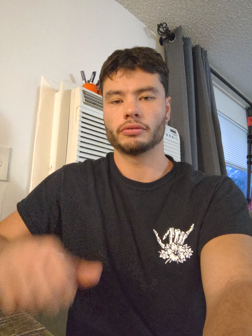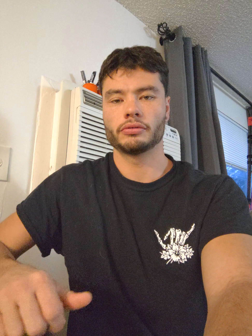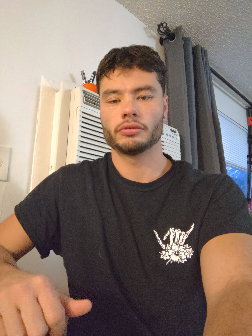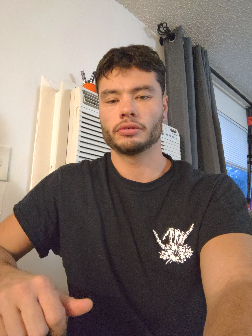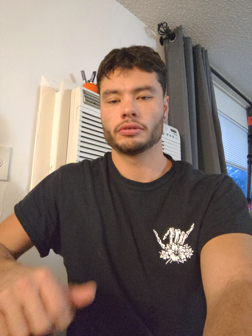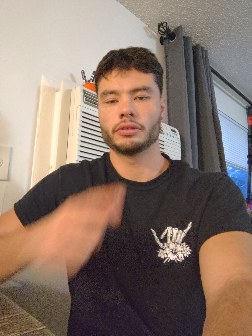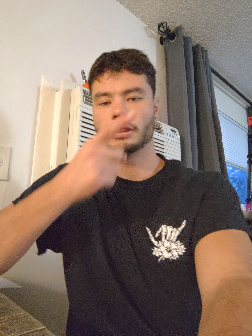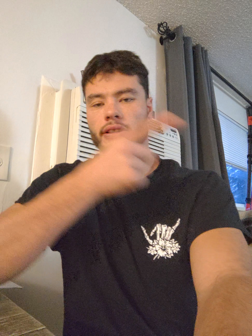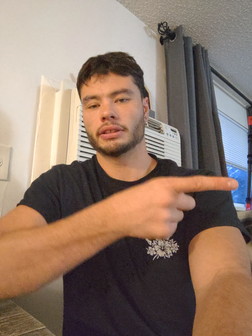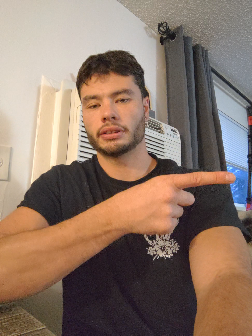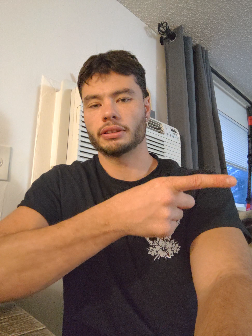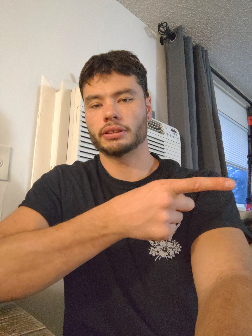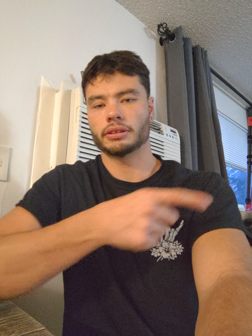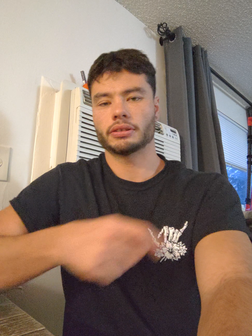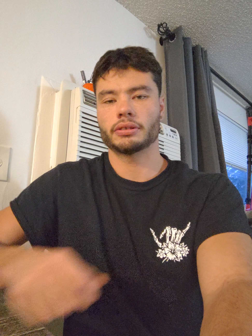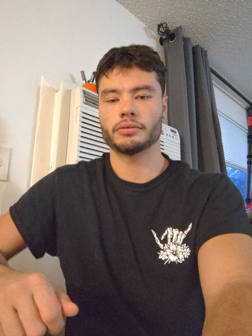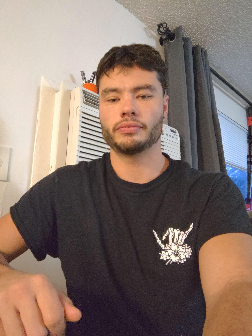he/she/it